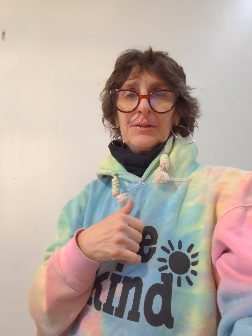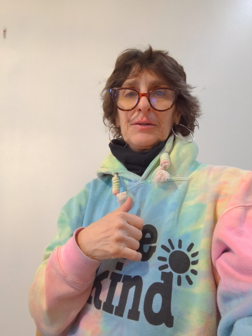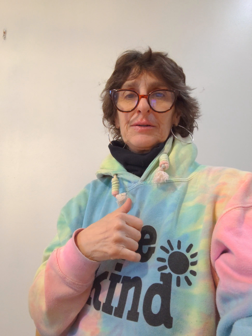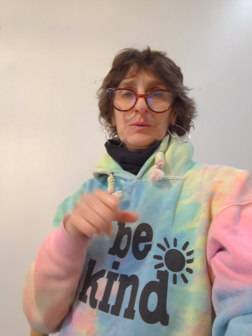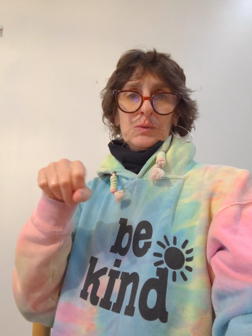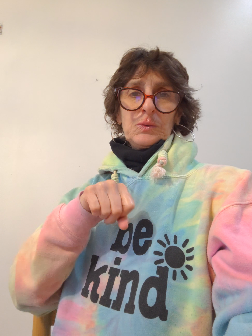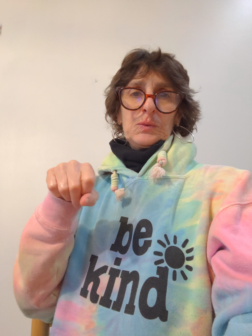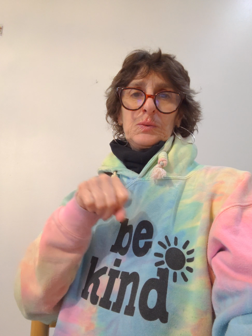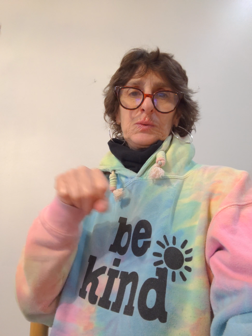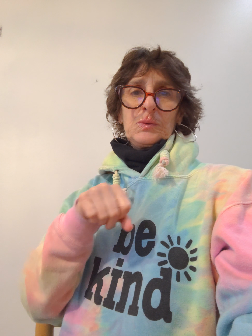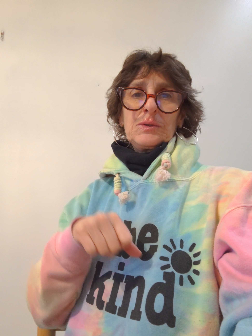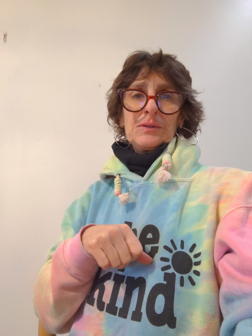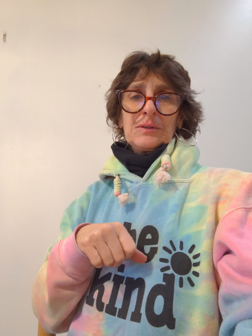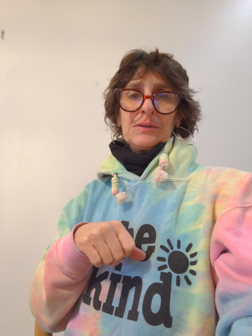shoe